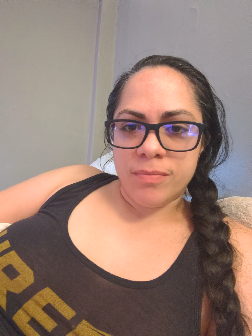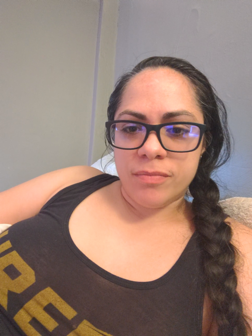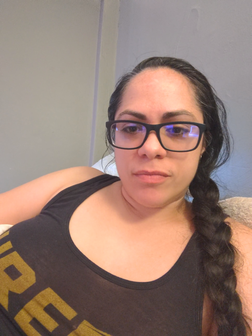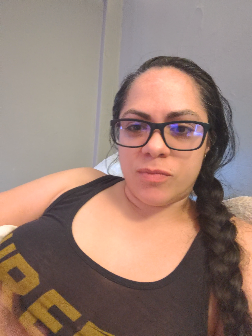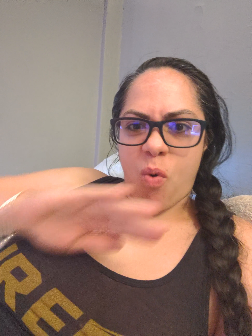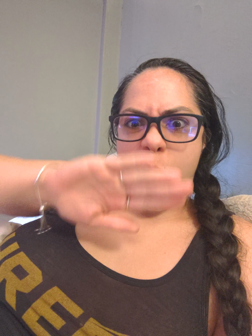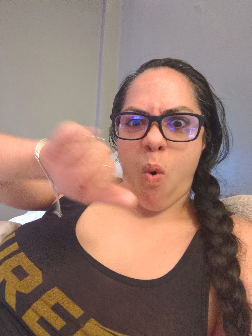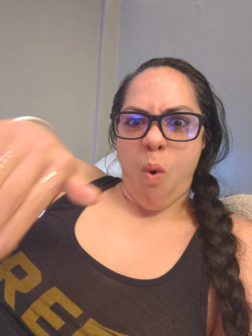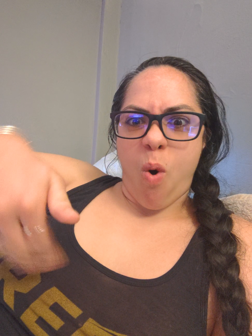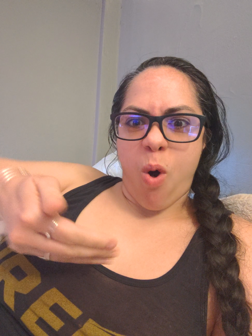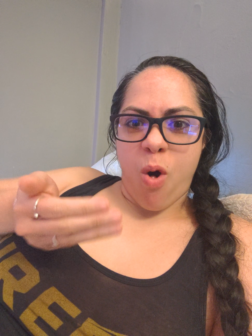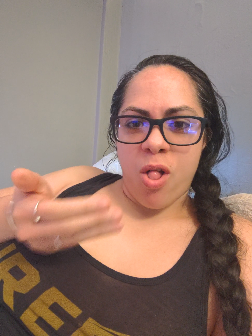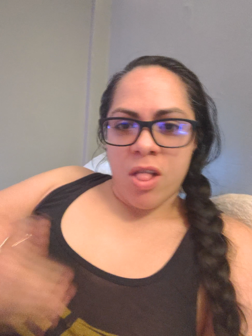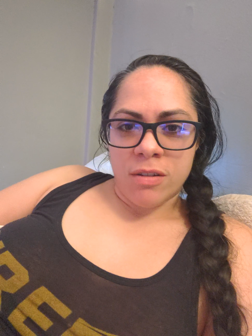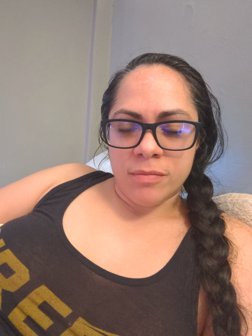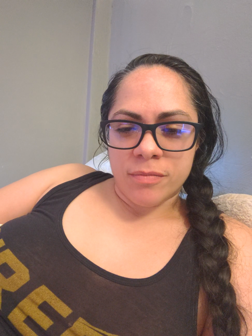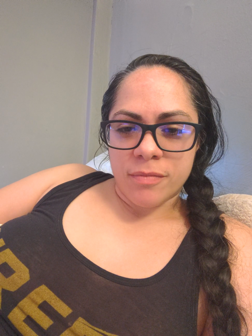all